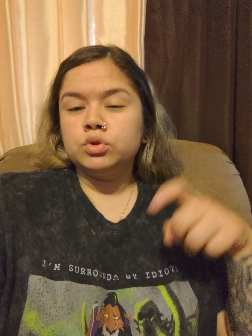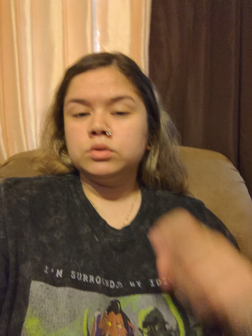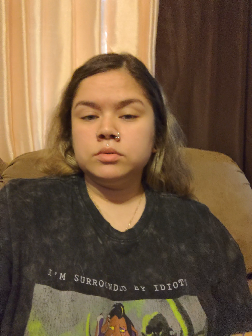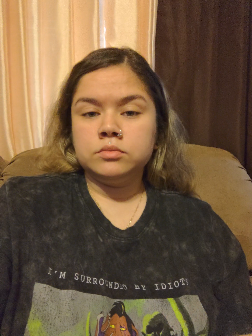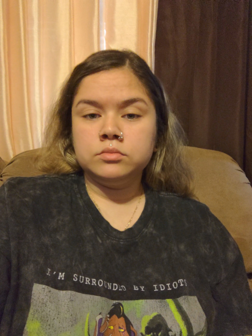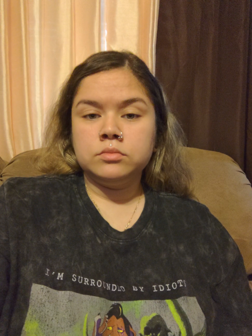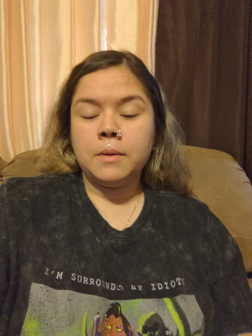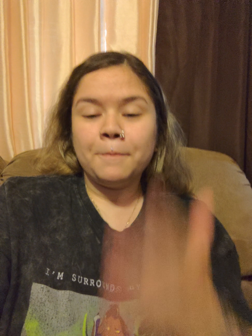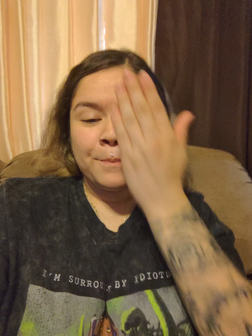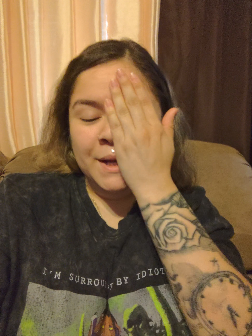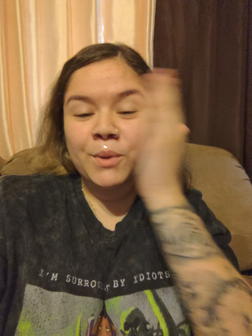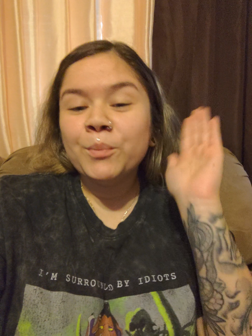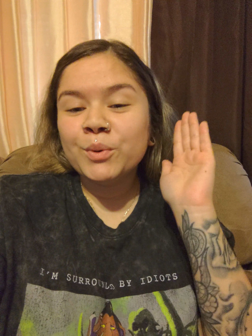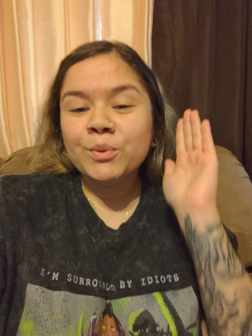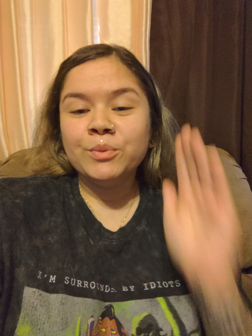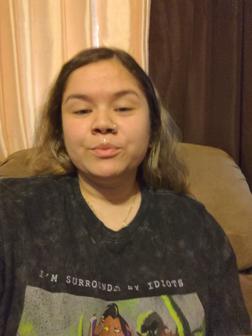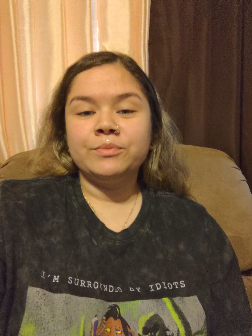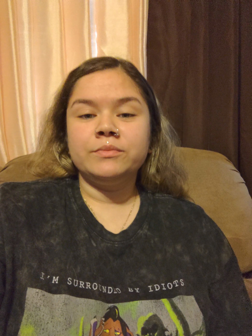peekaboo